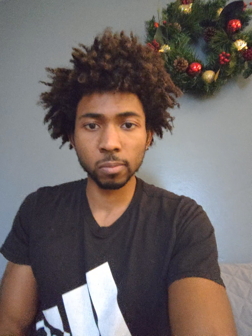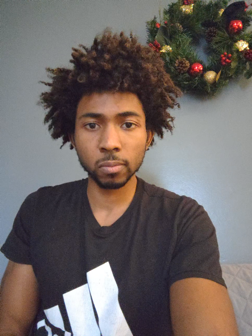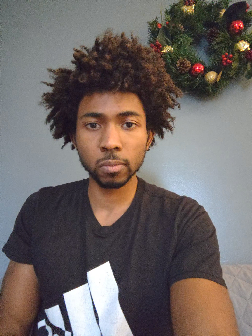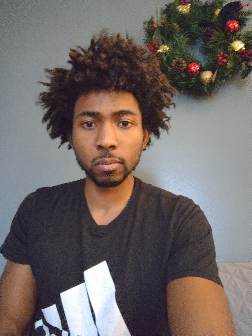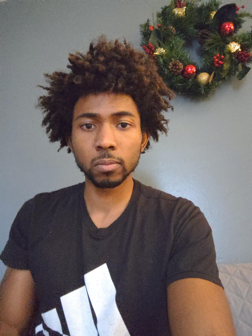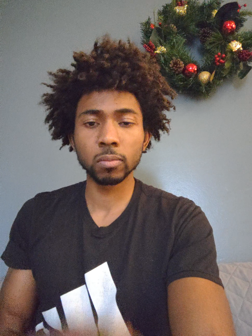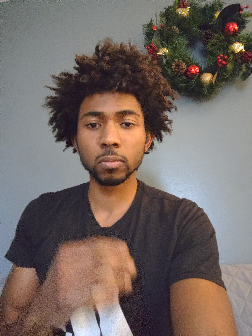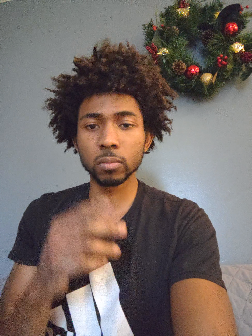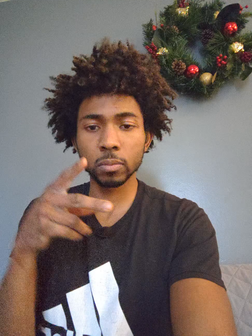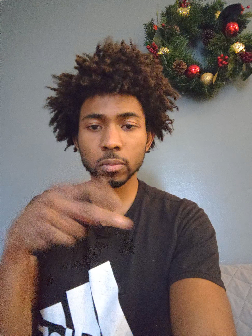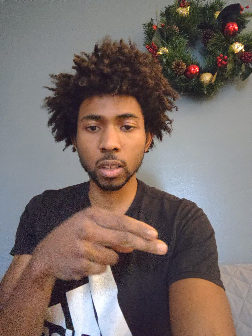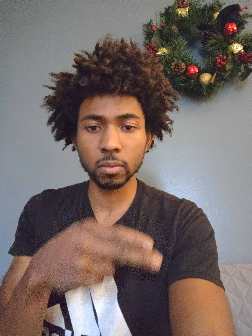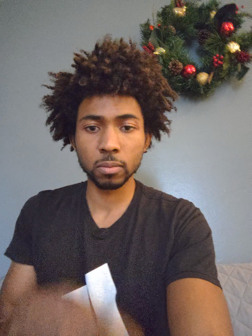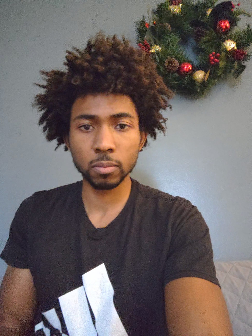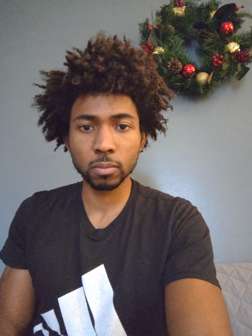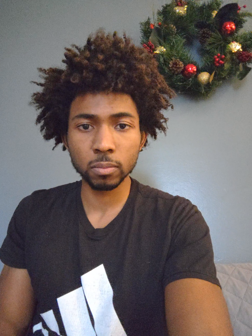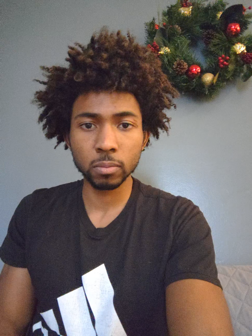cut